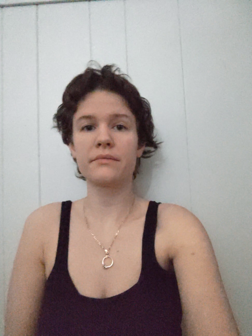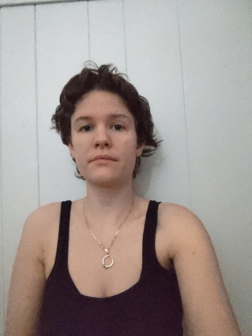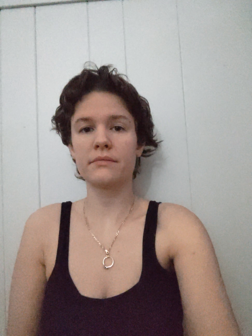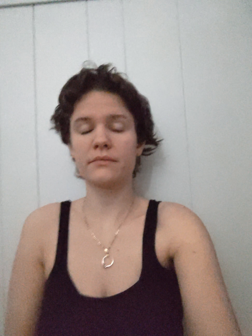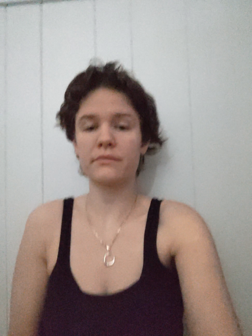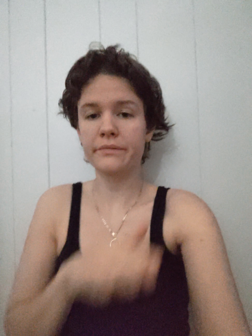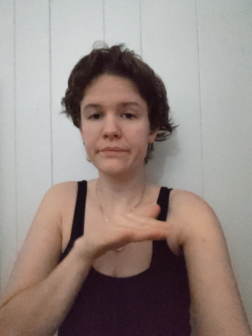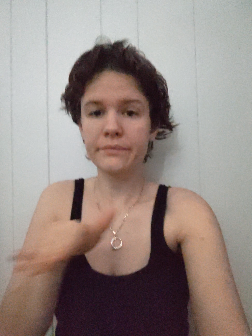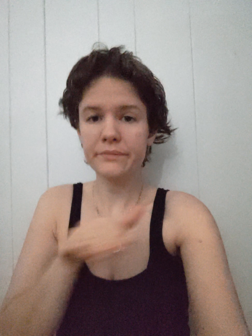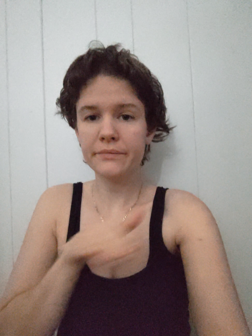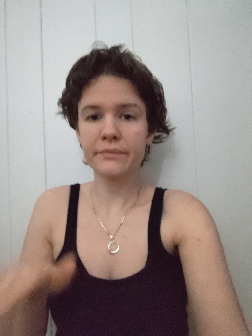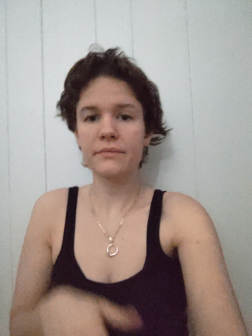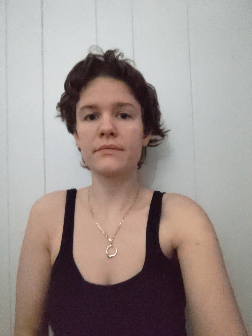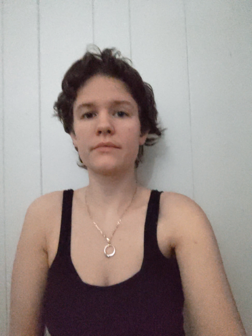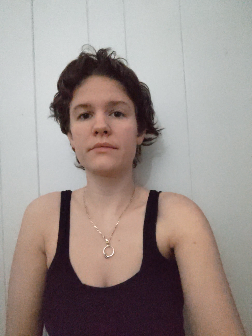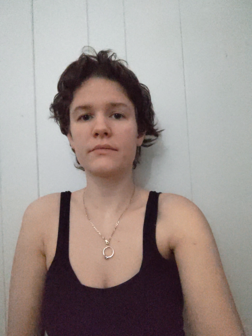clean